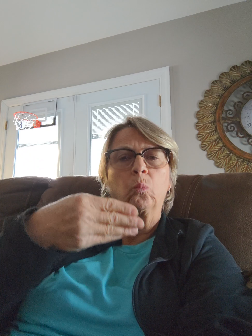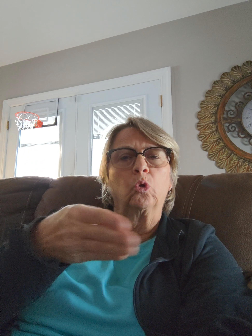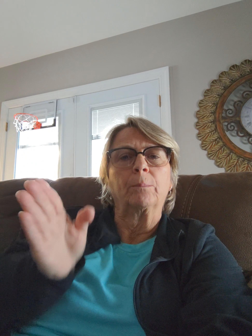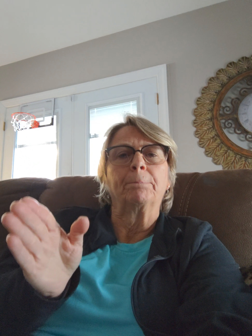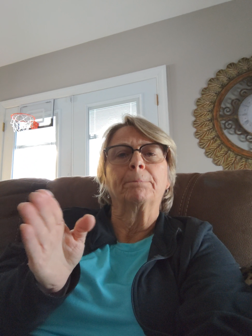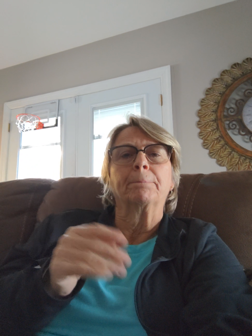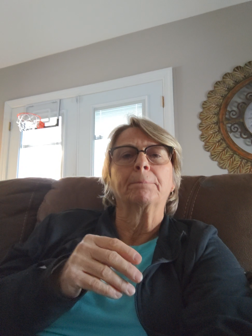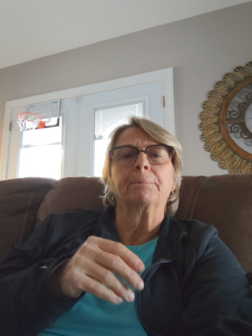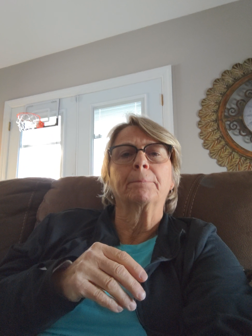room